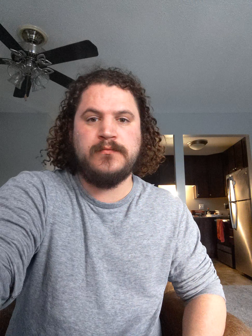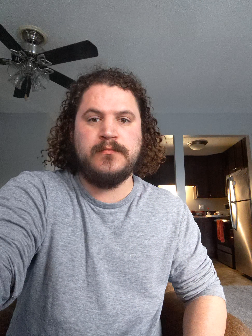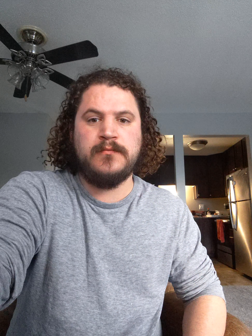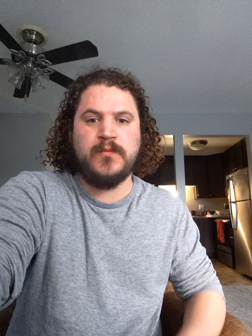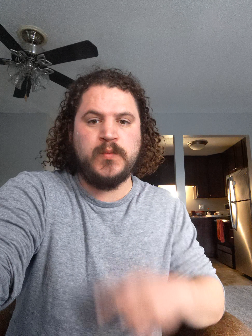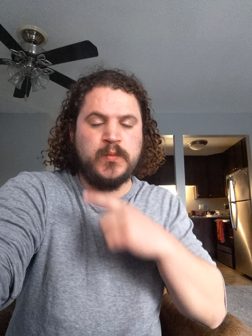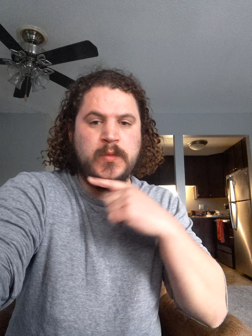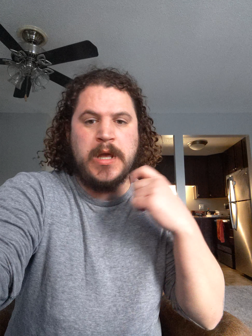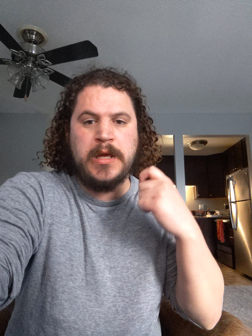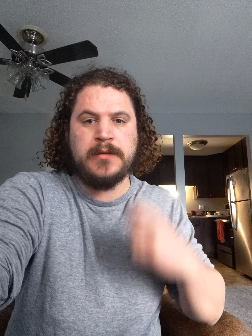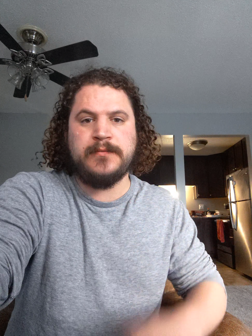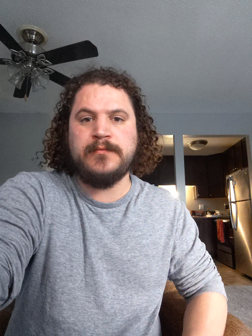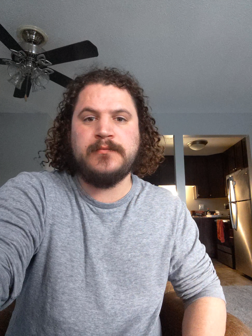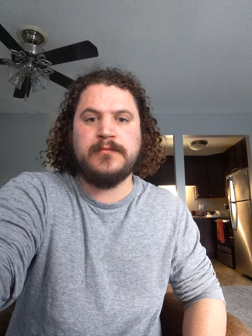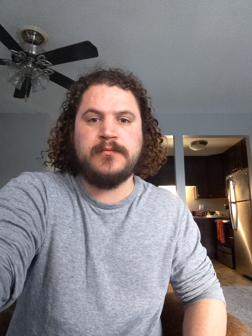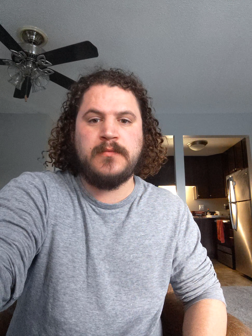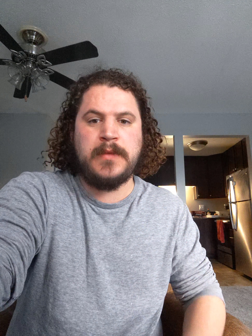dry